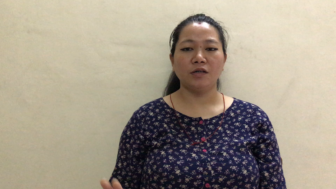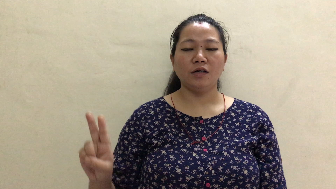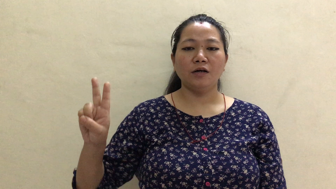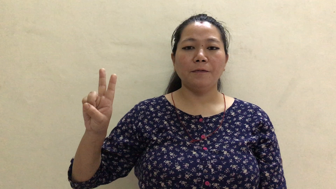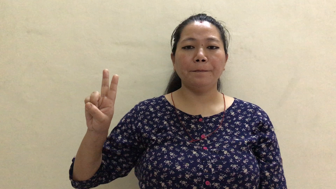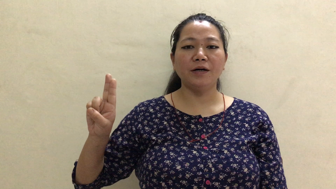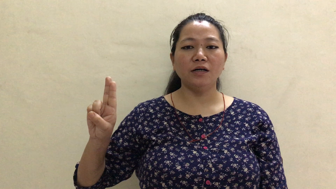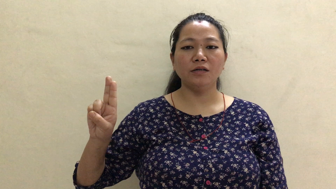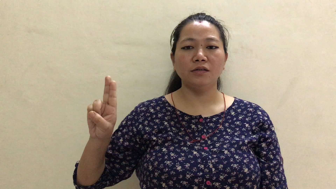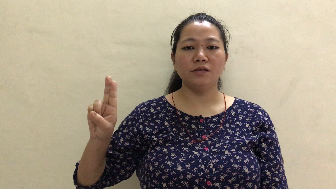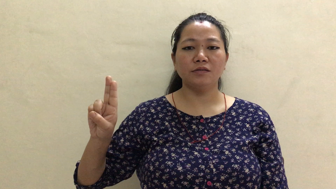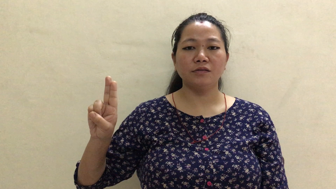भ